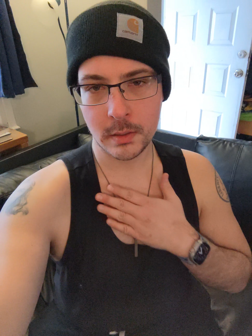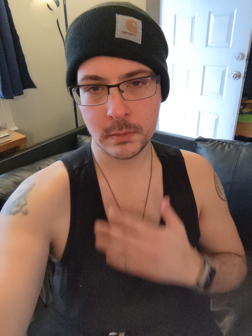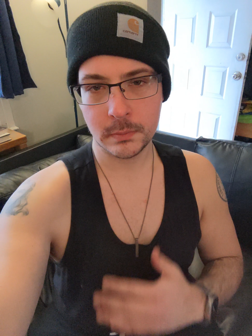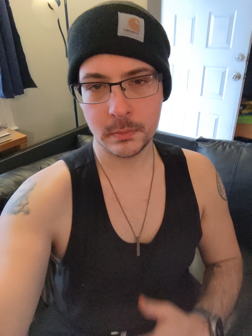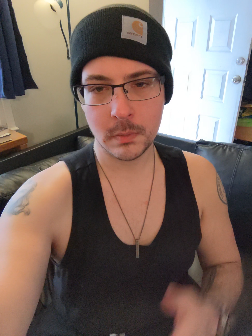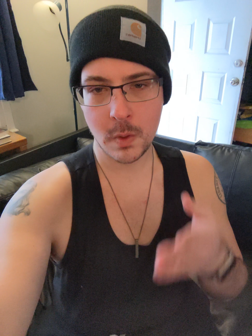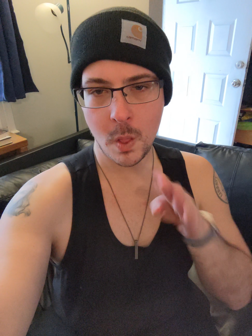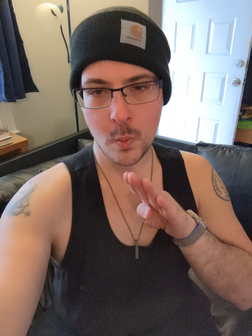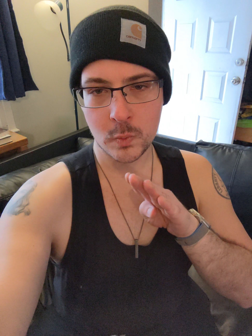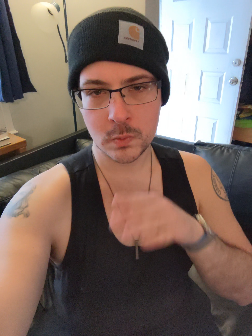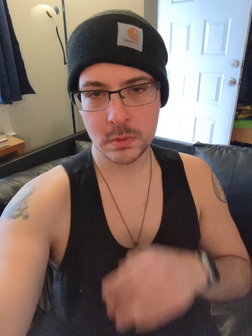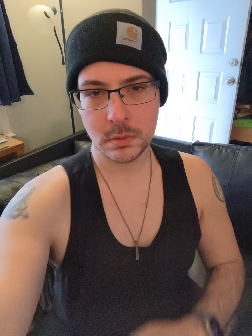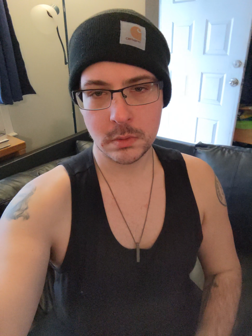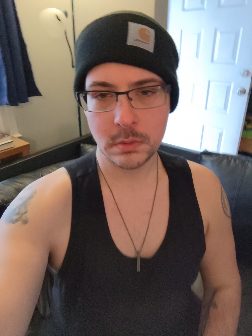close